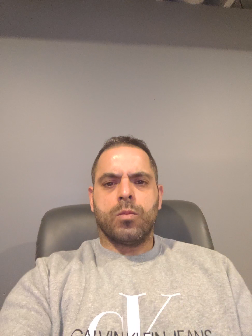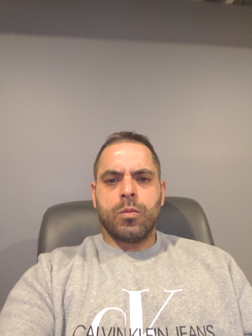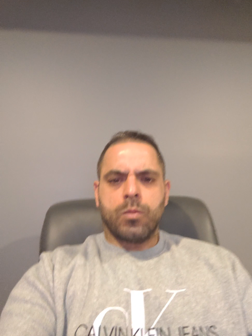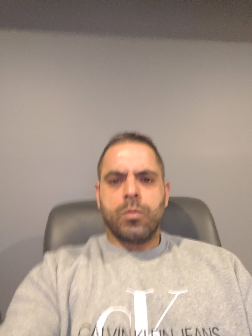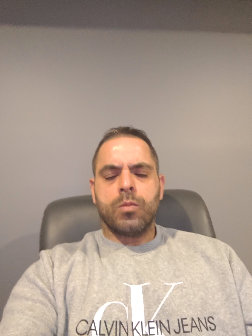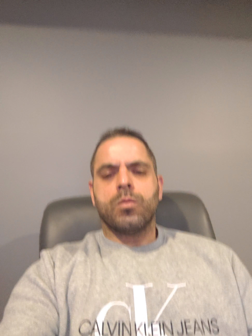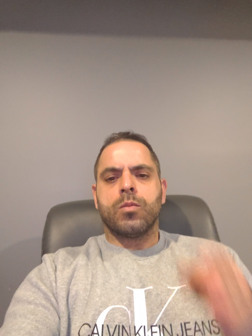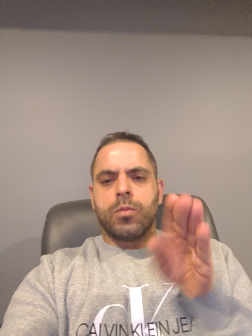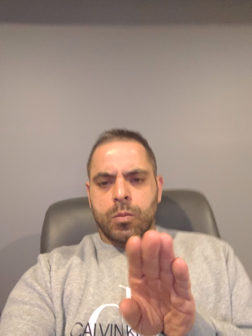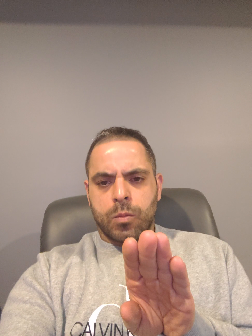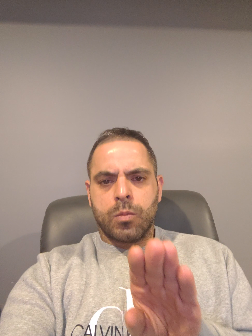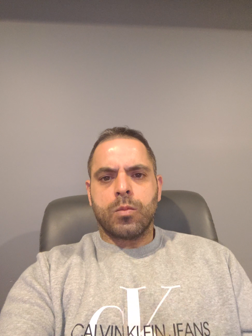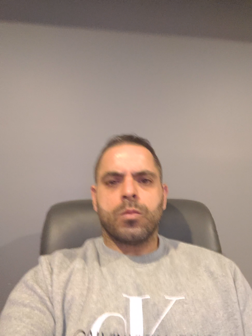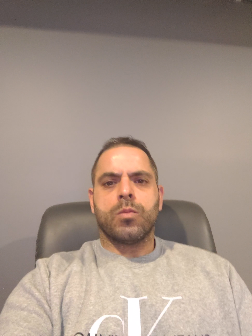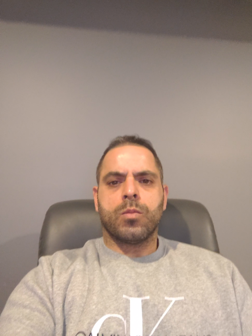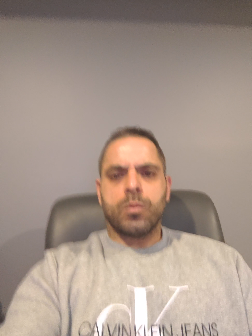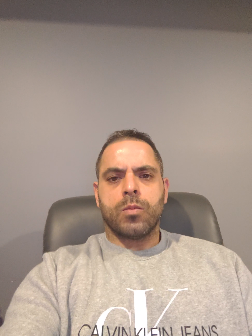close